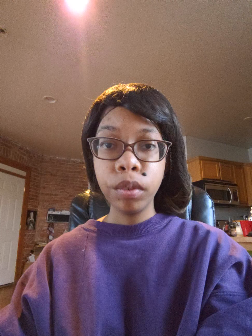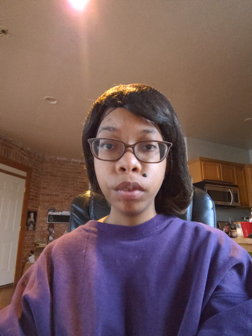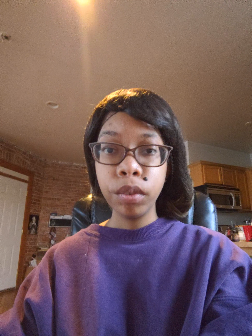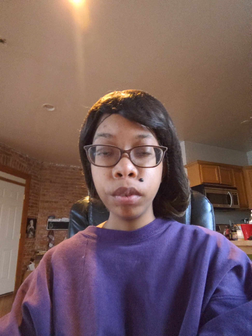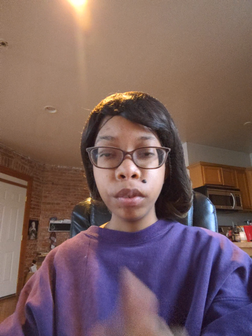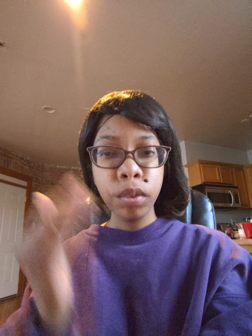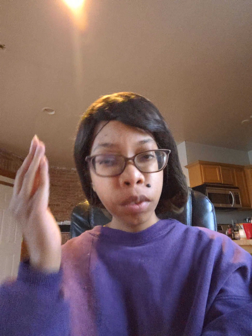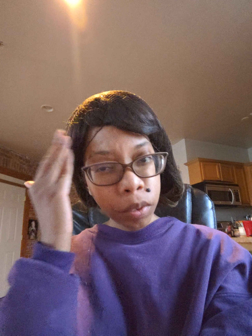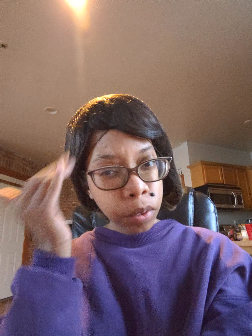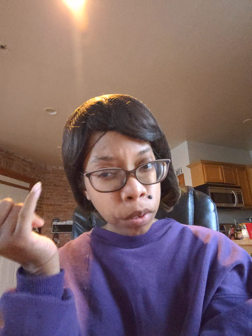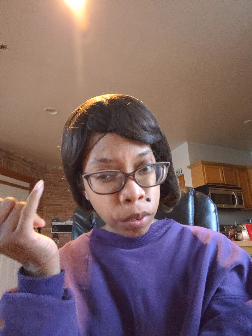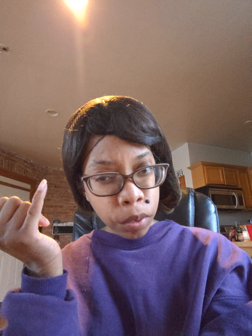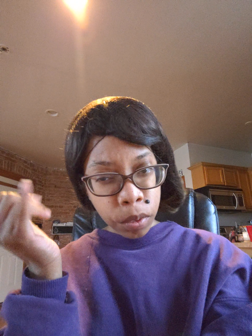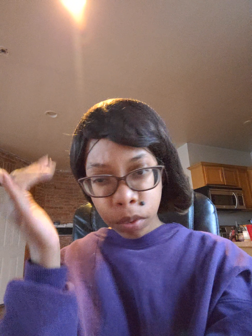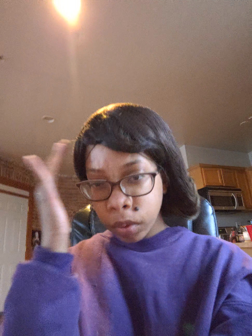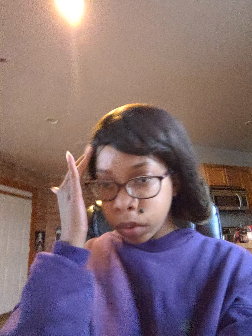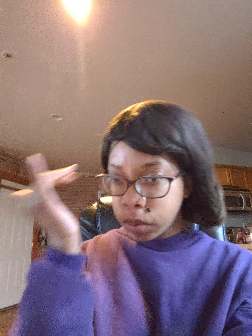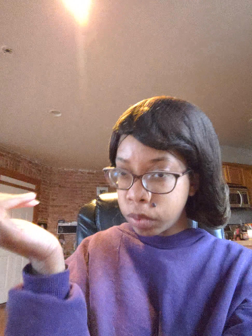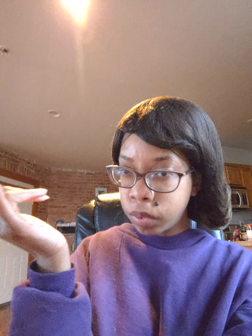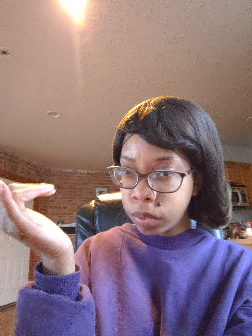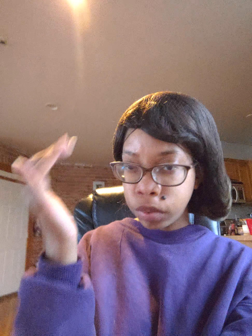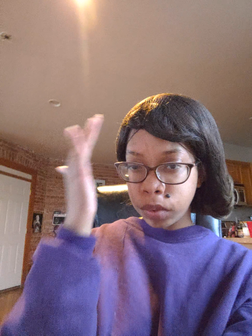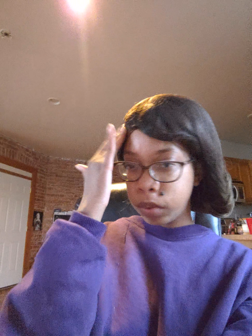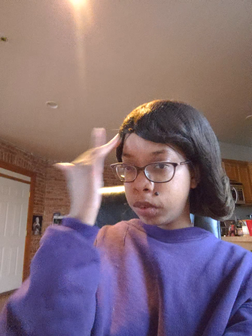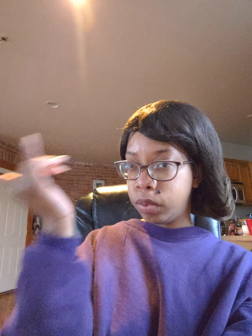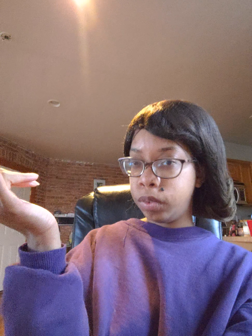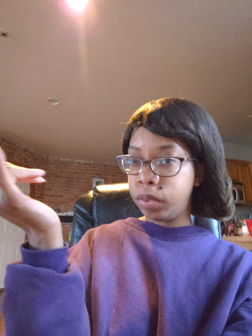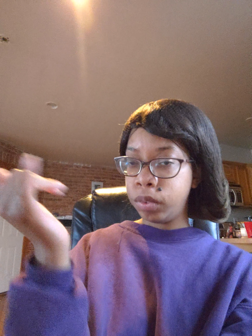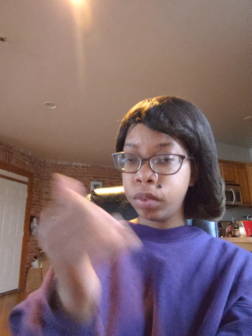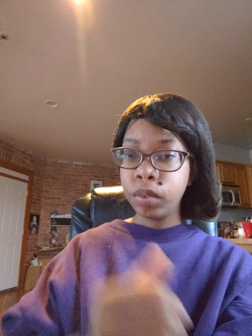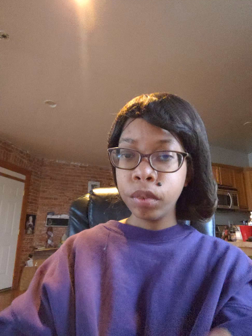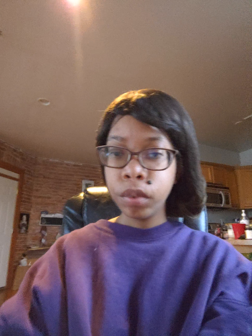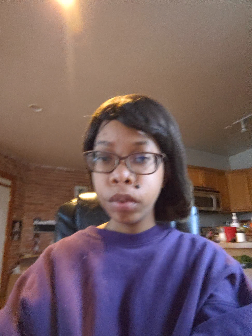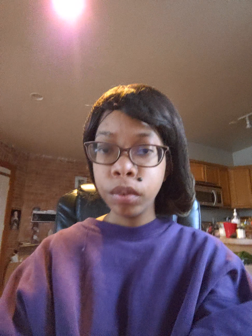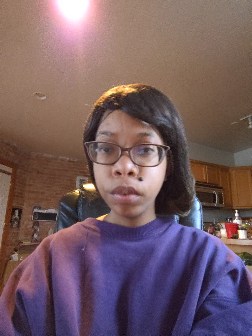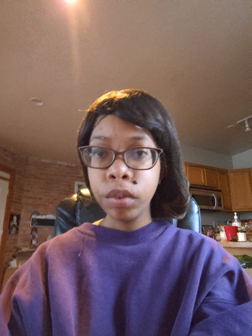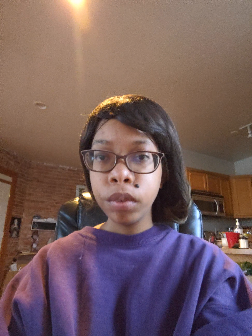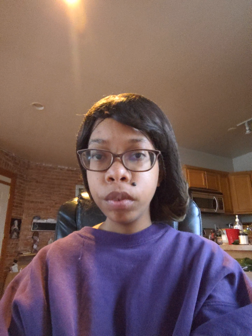why